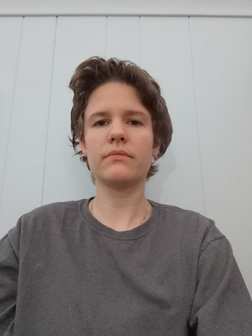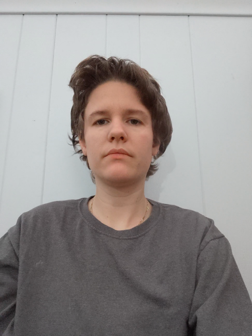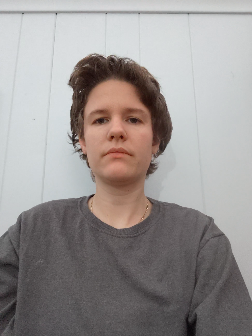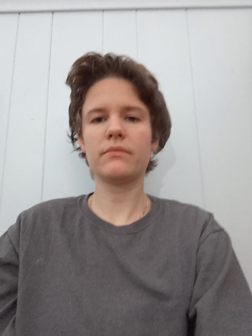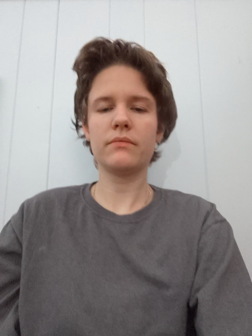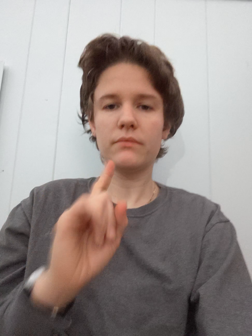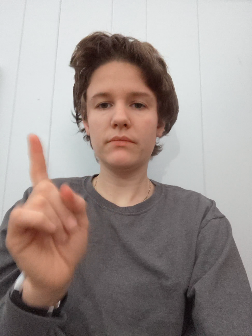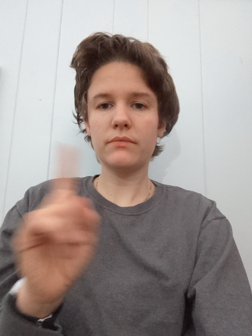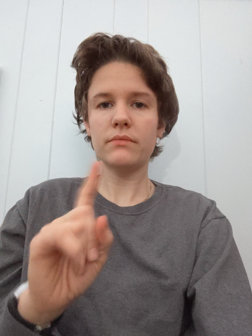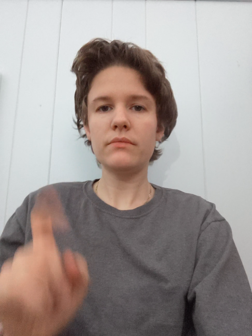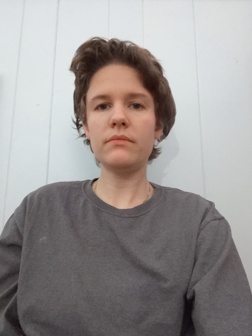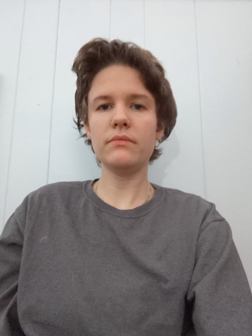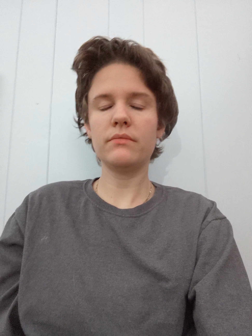where